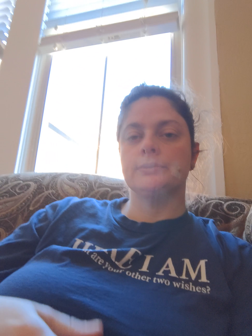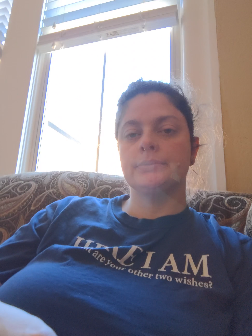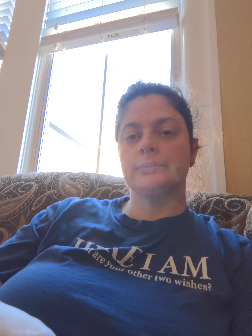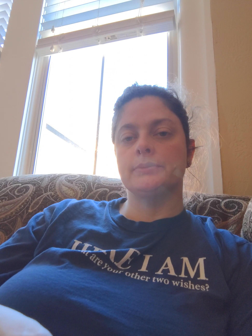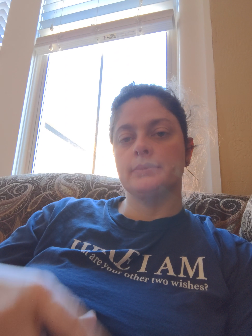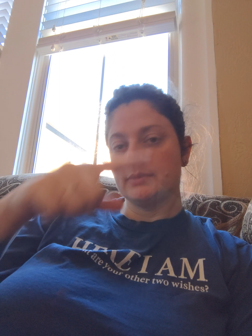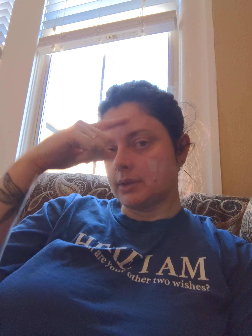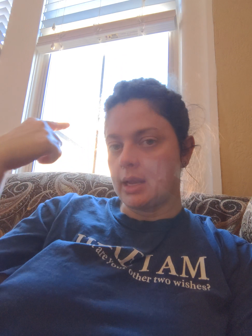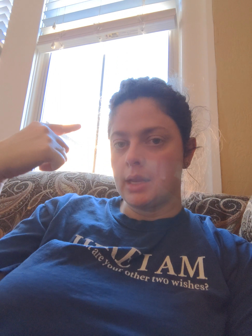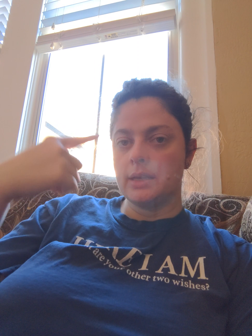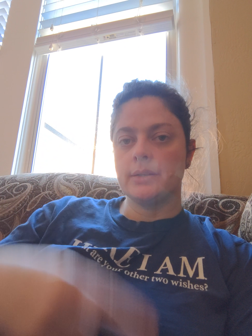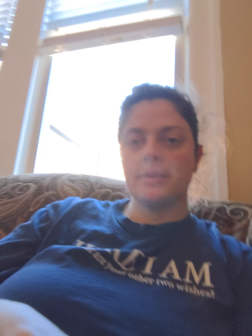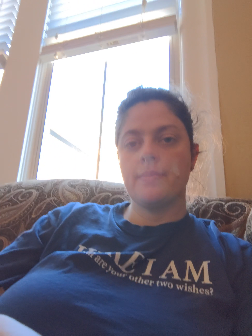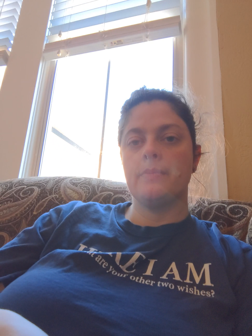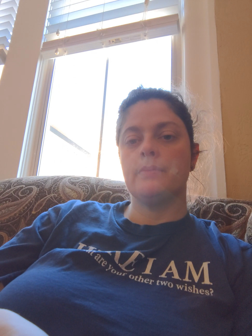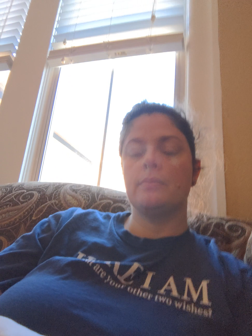black